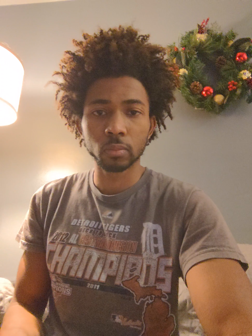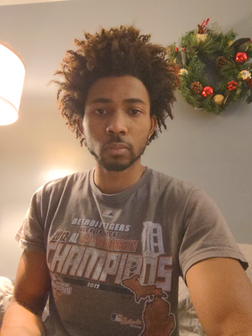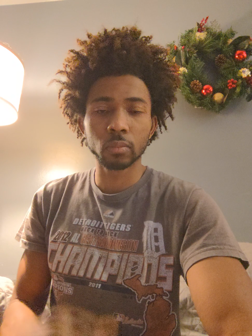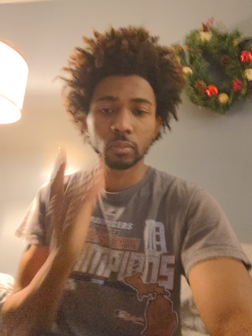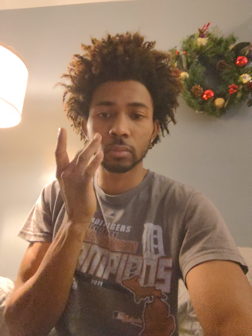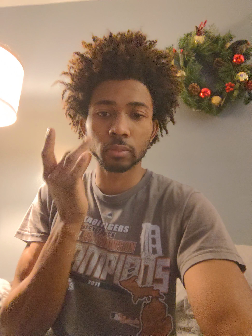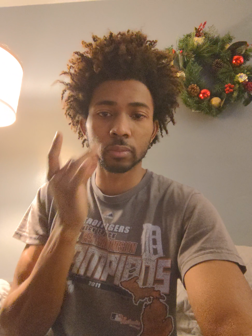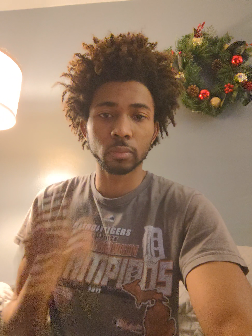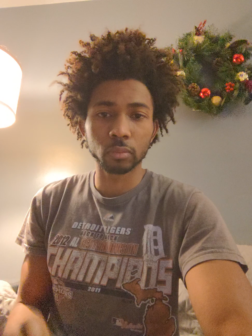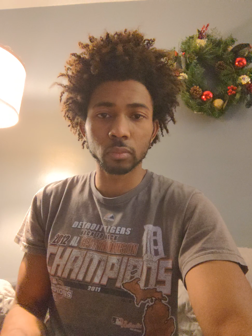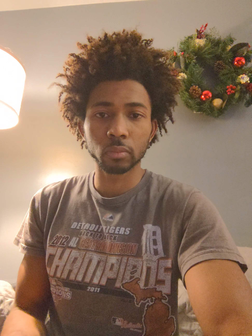kitty